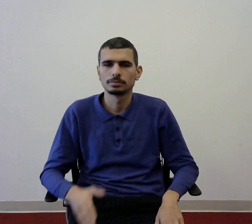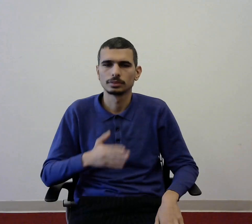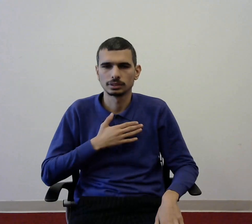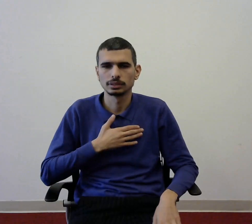mən